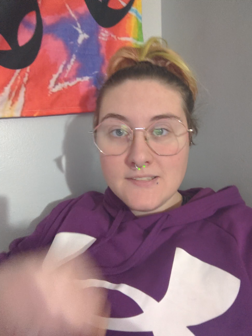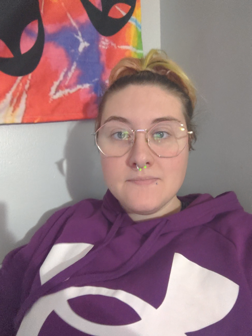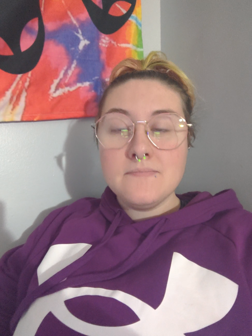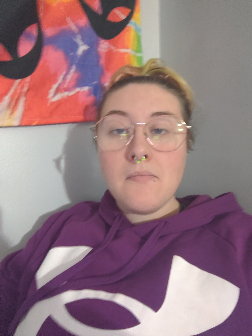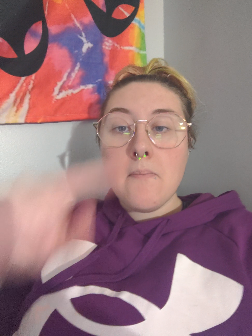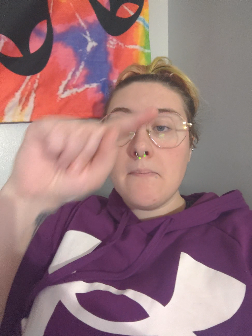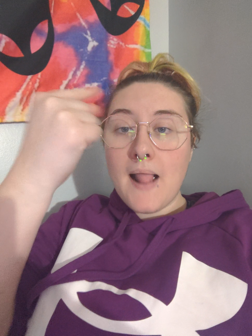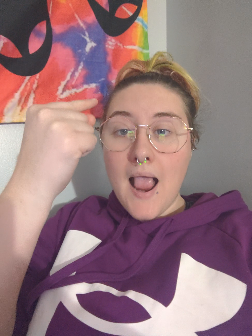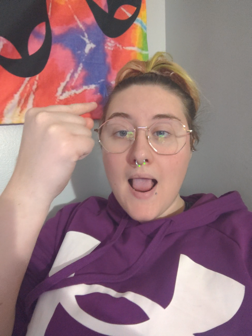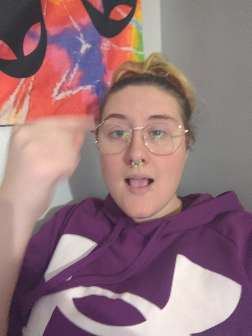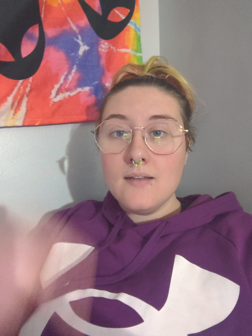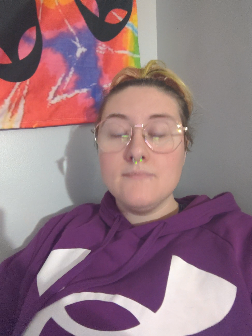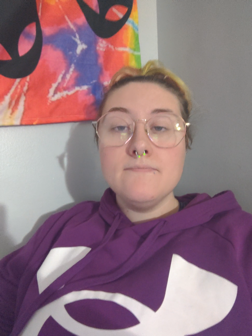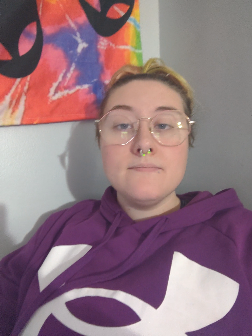black